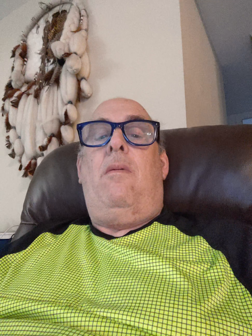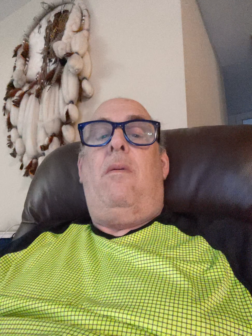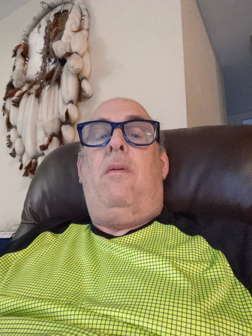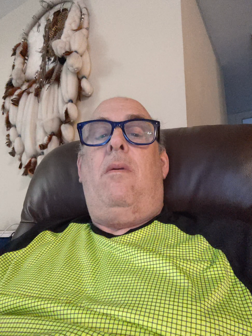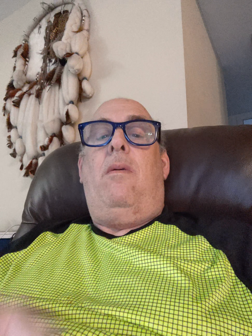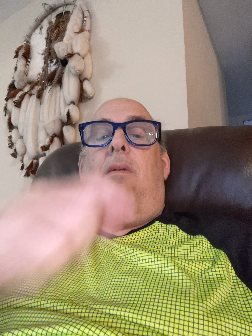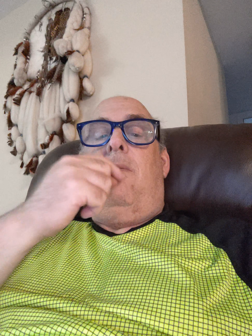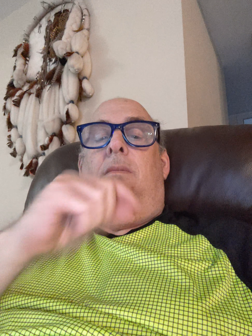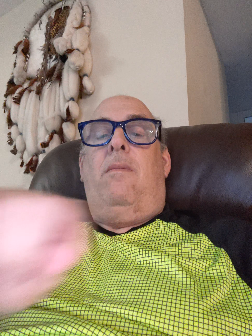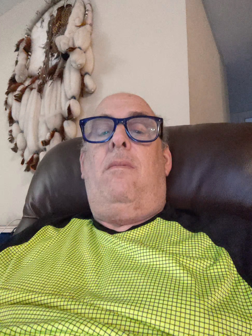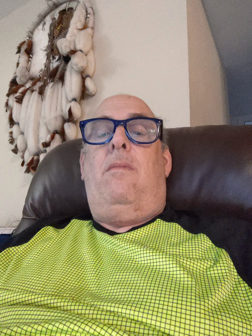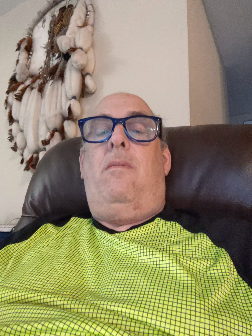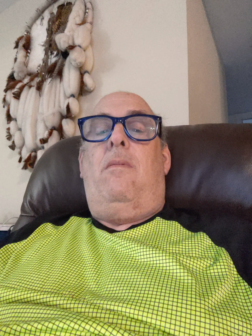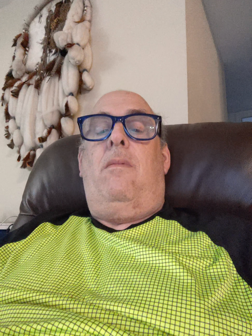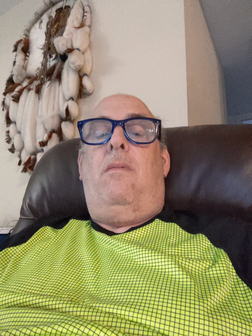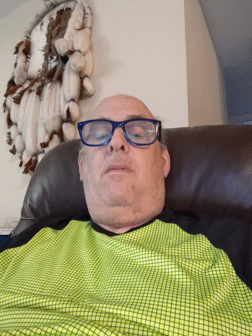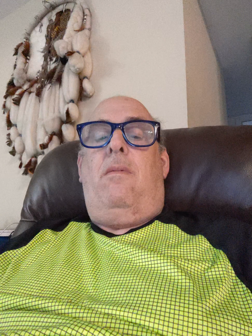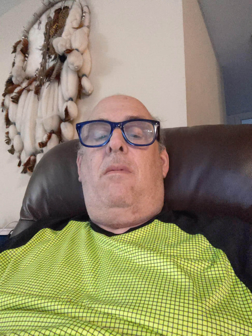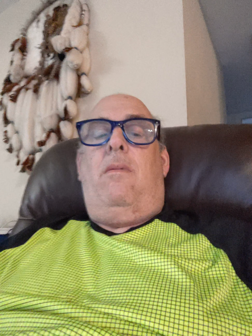pen